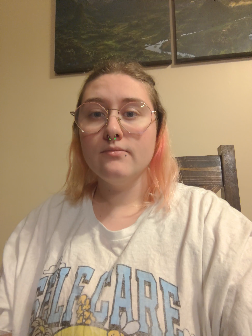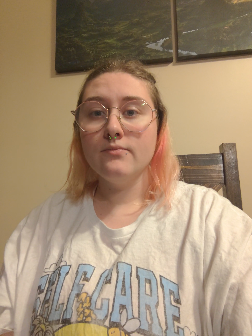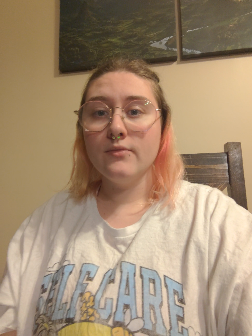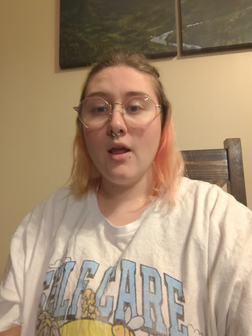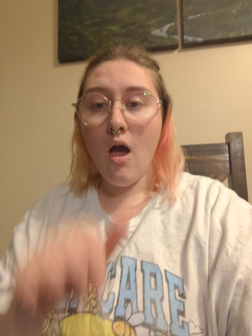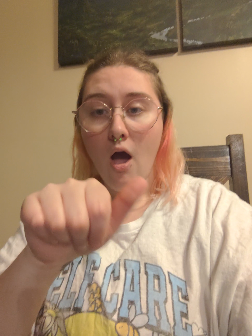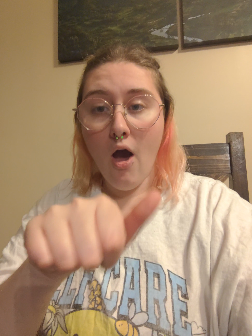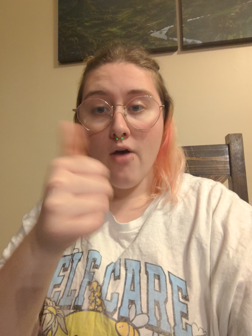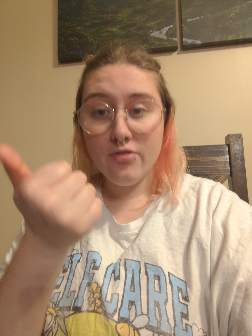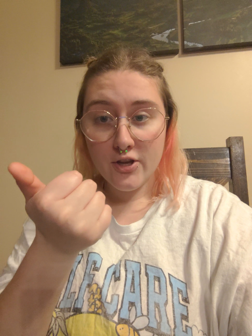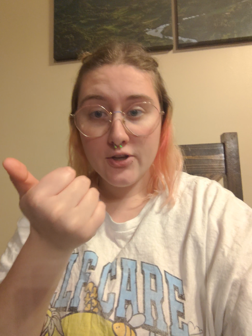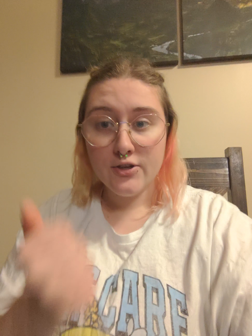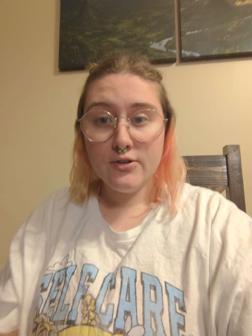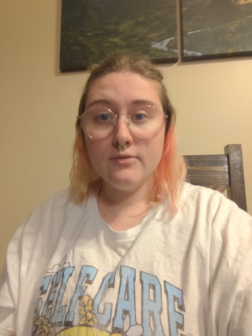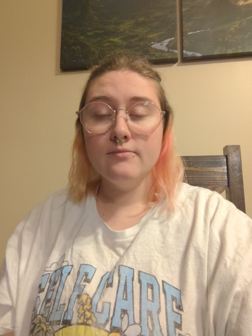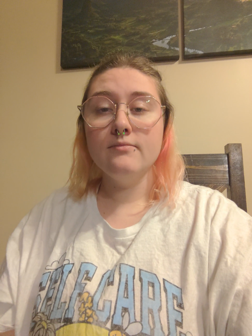another